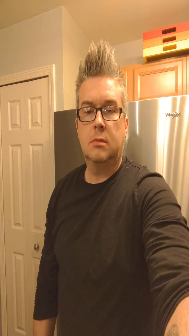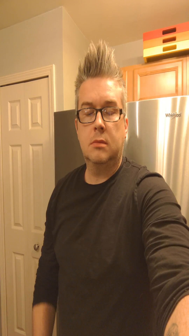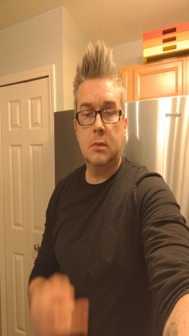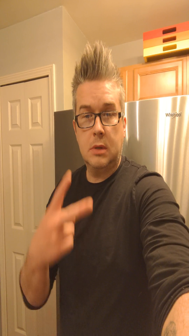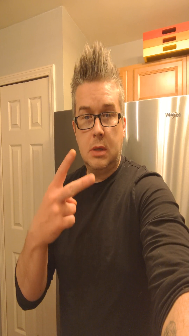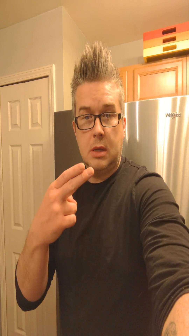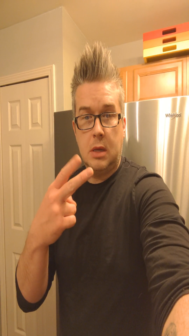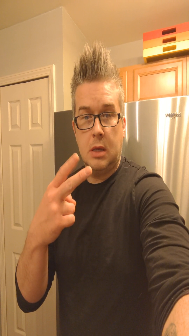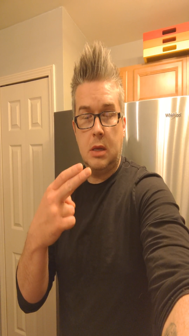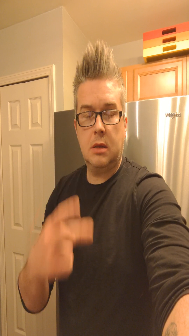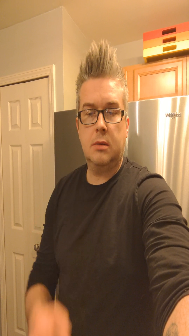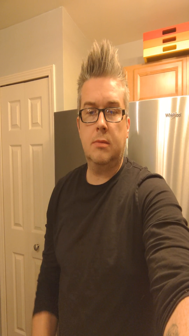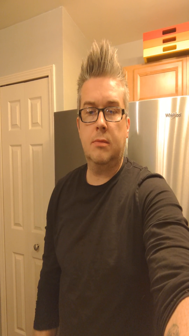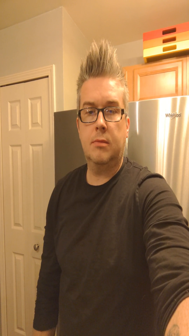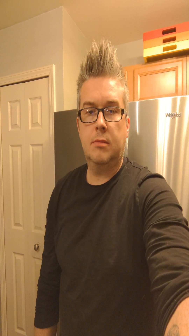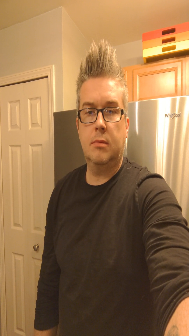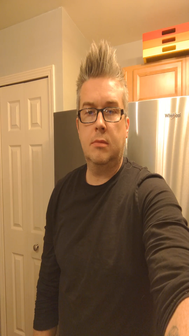scissors